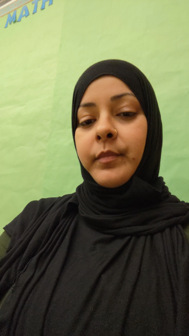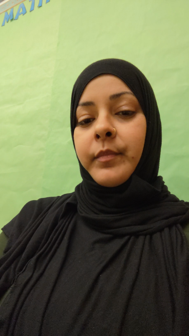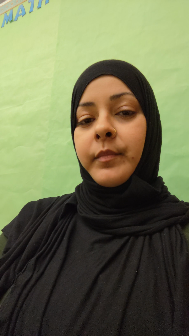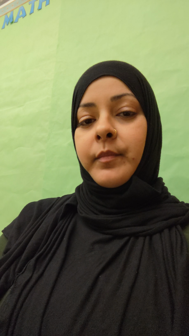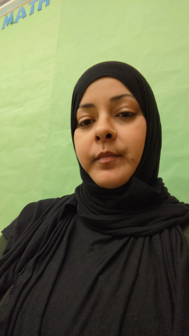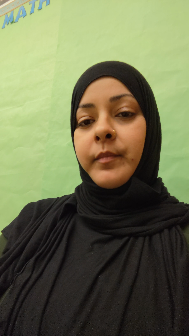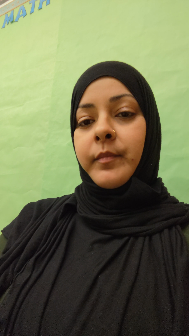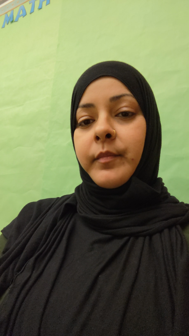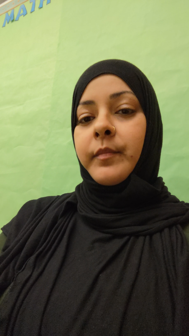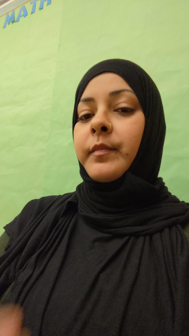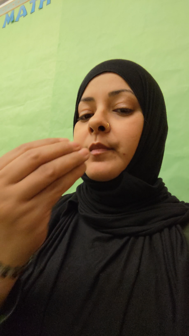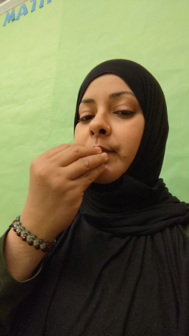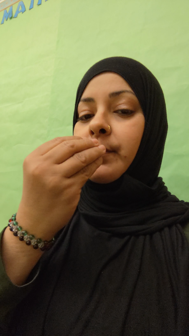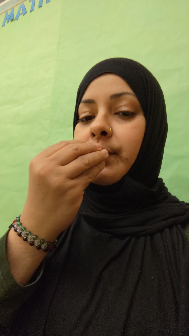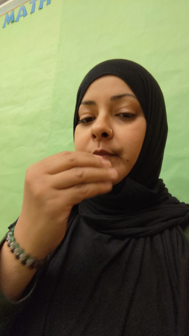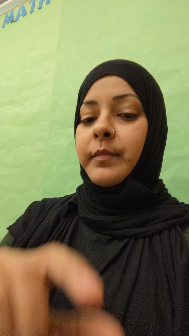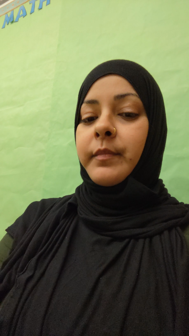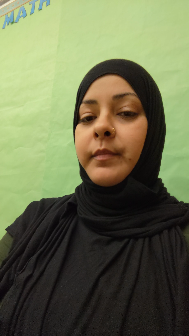eat